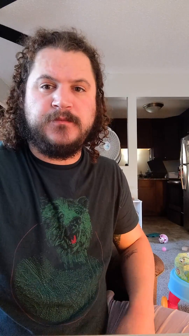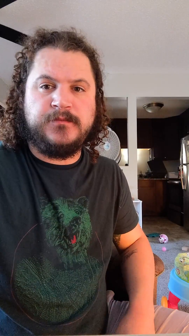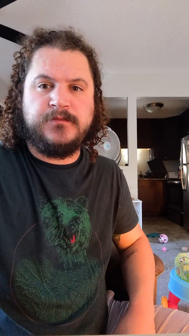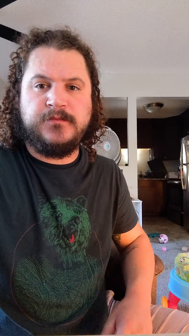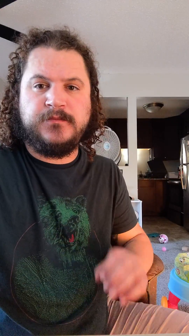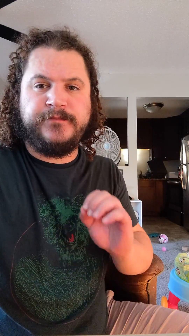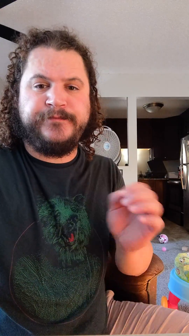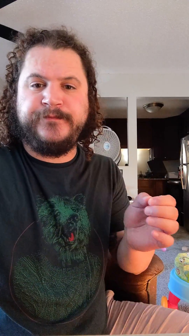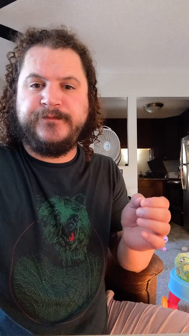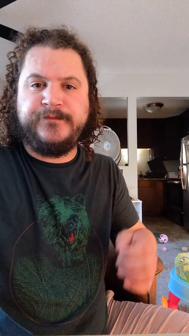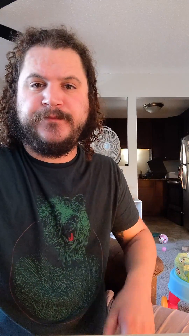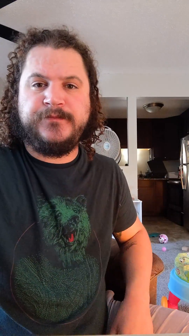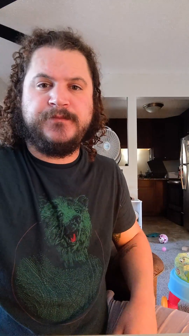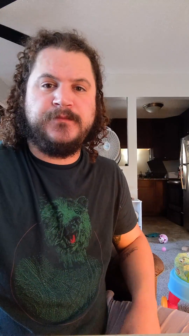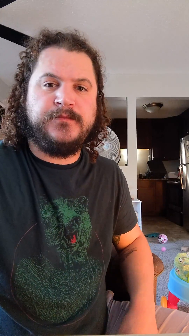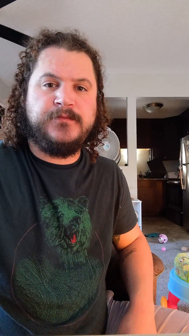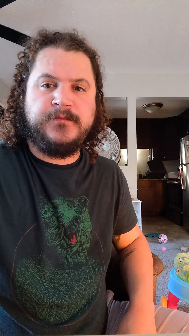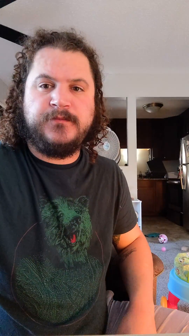none